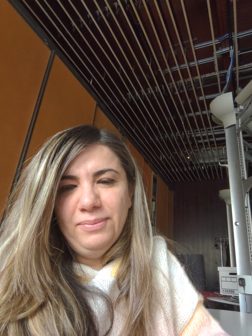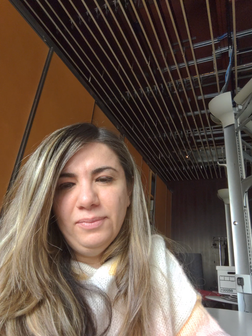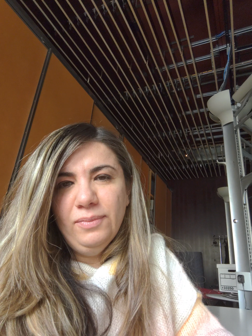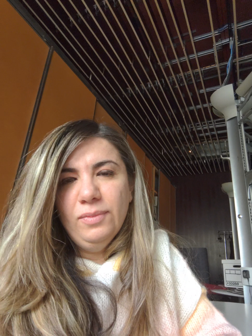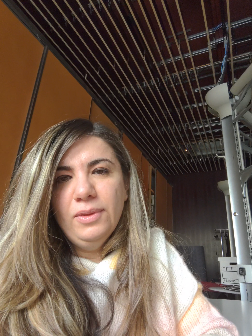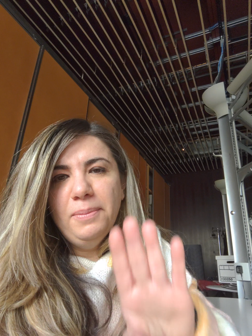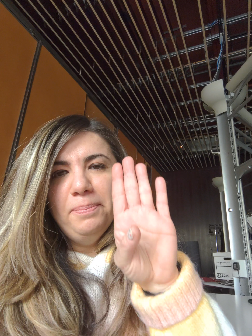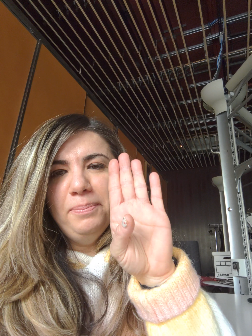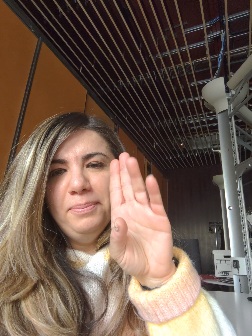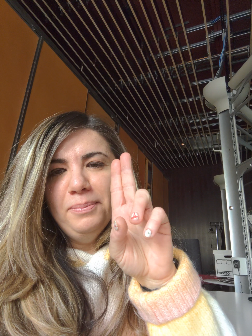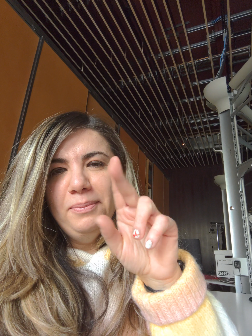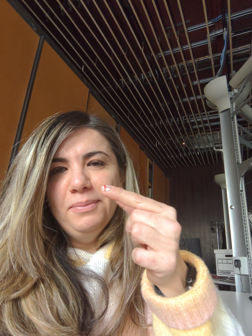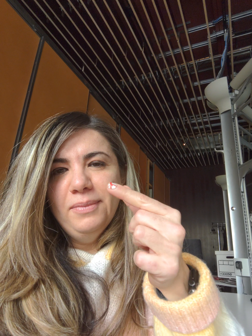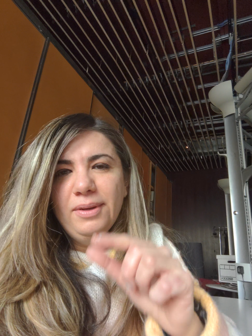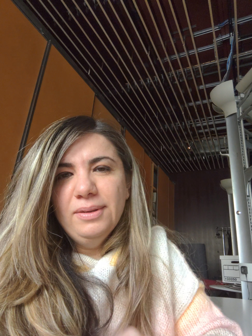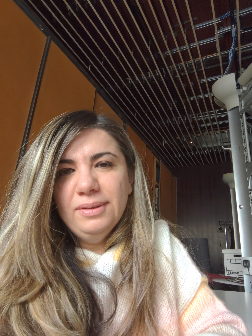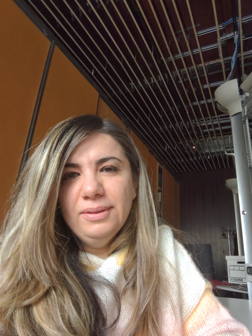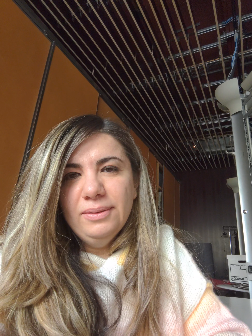bug